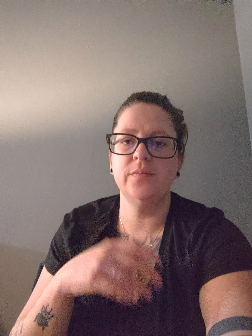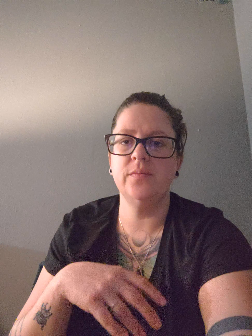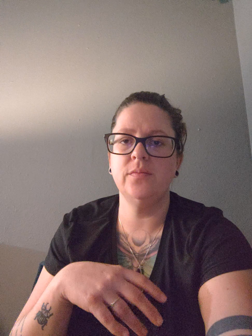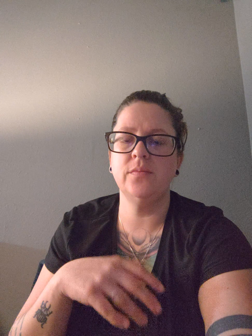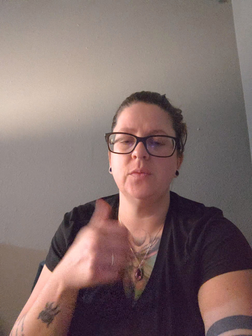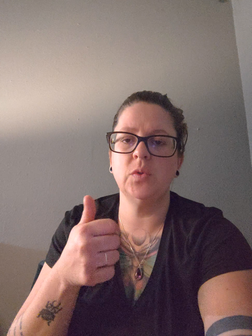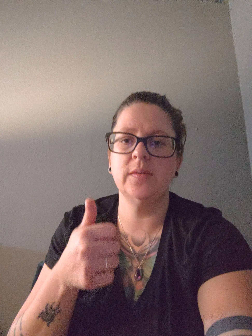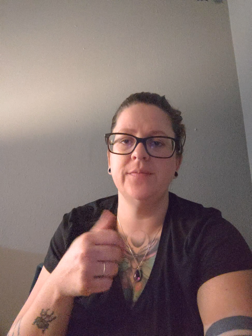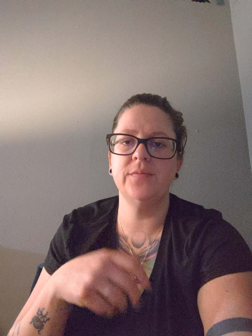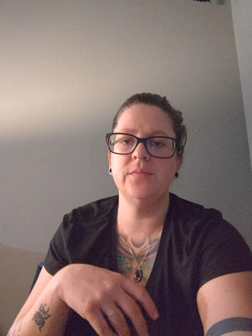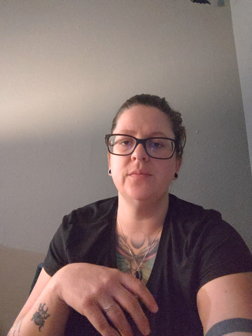yourself